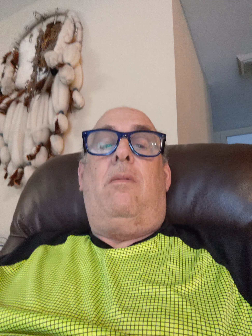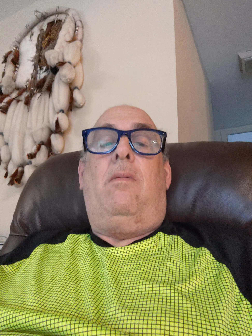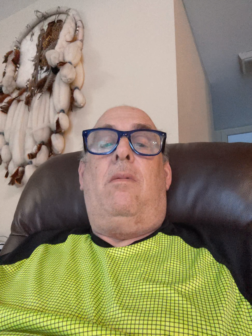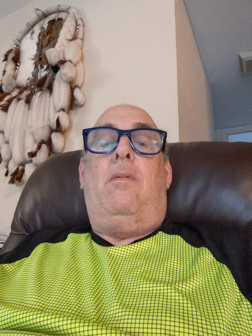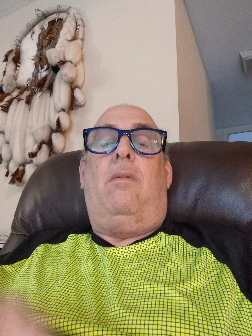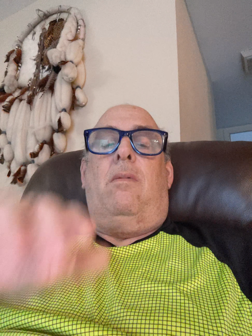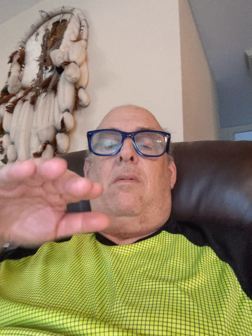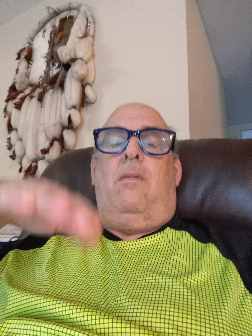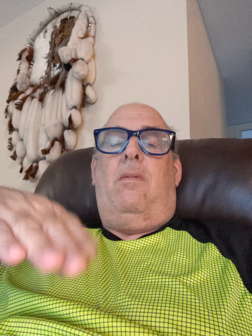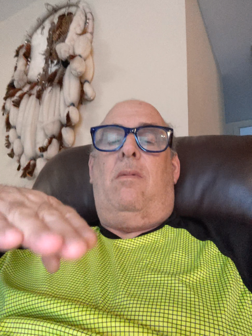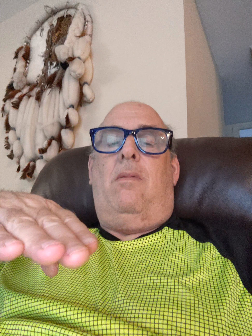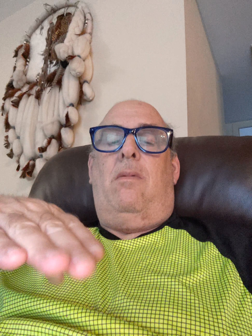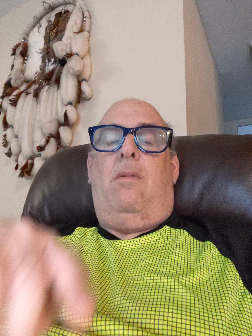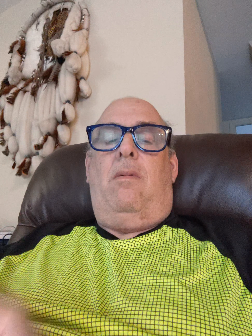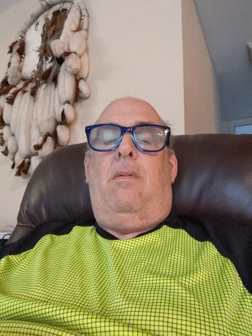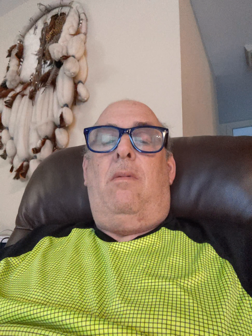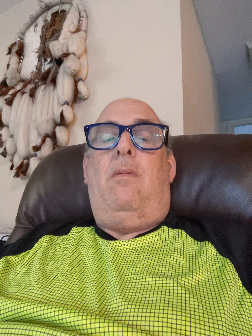child